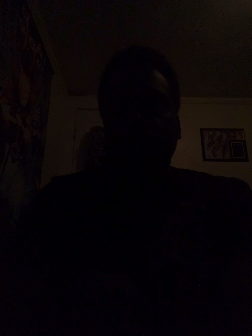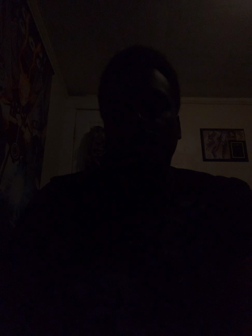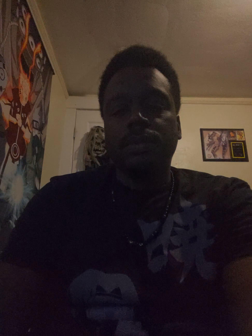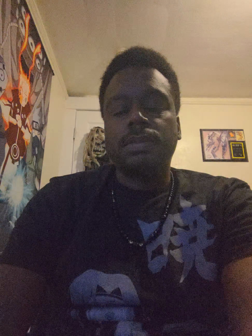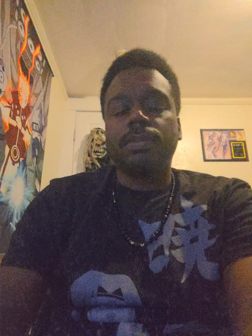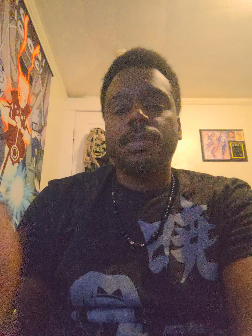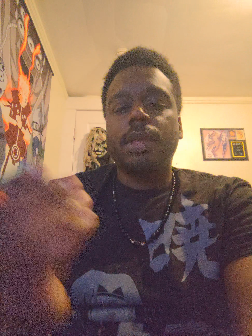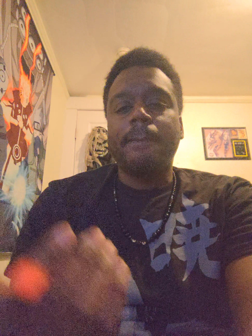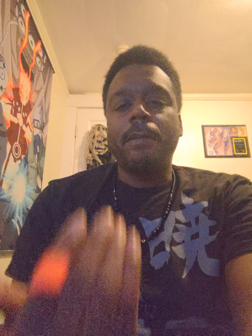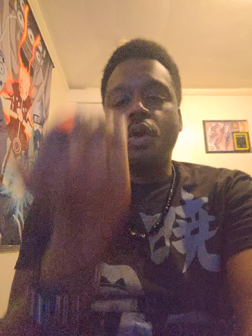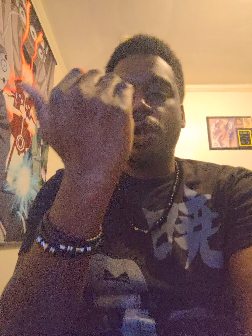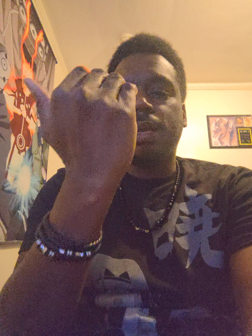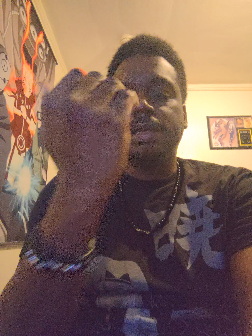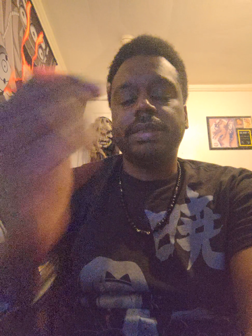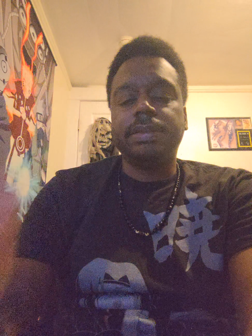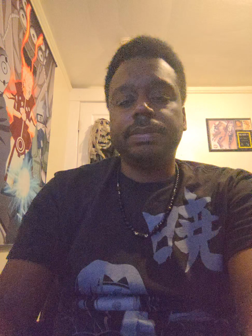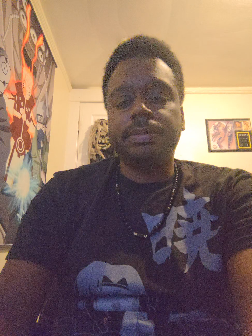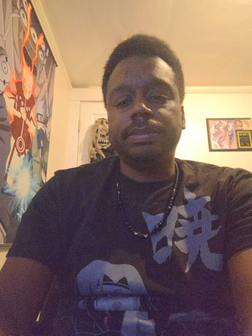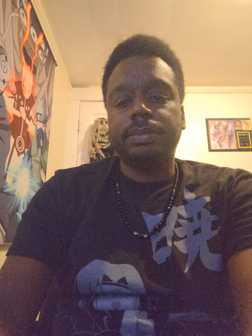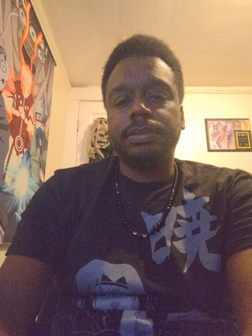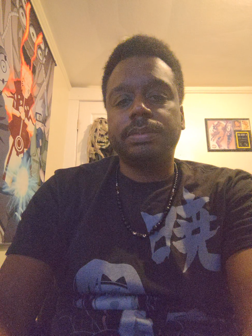morning